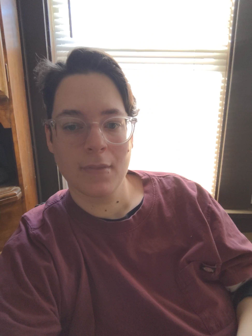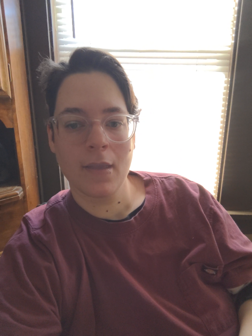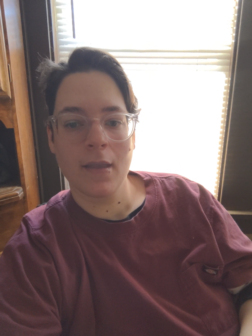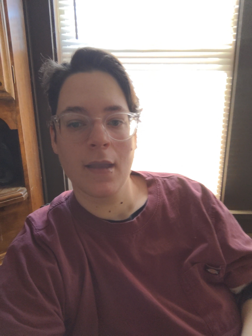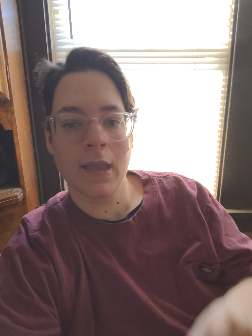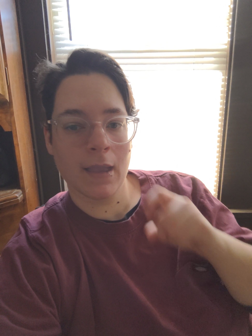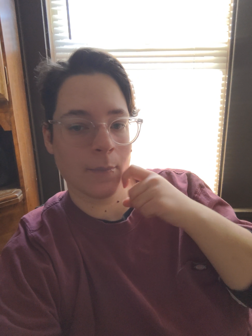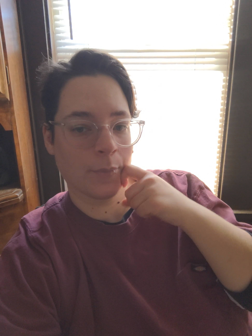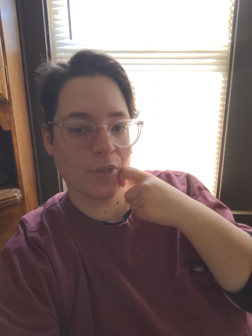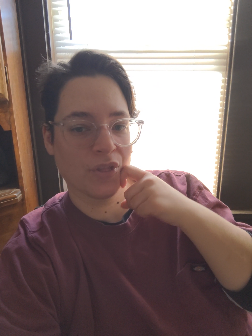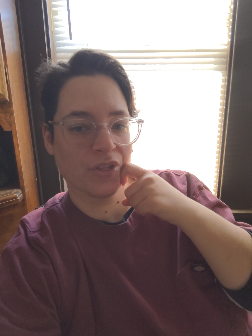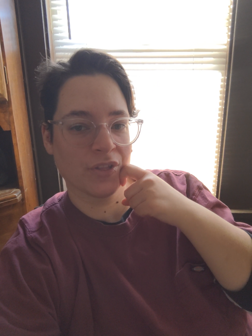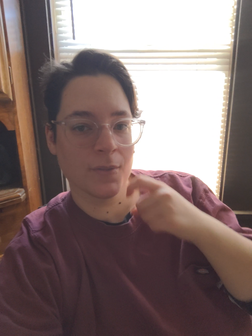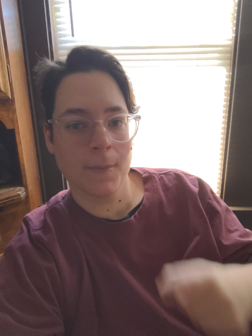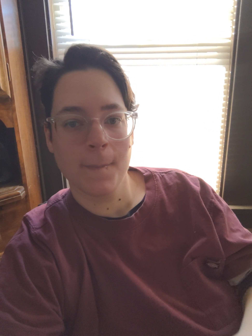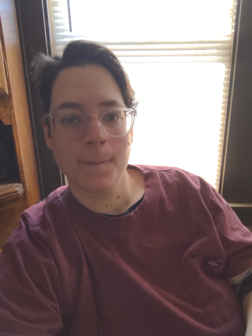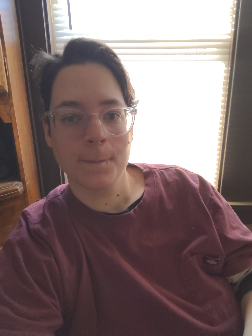apple